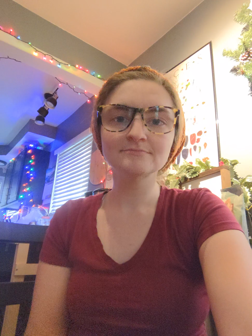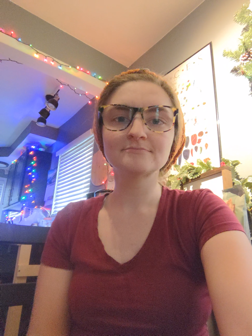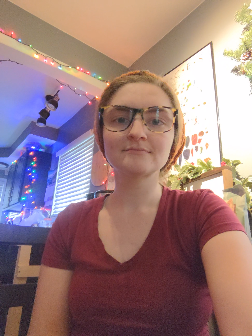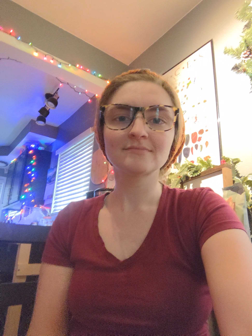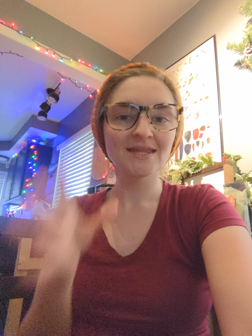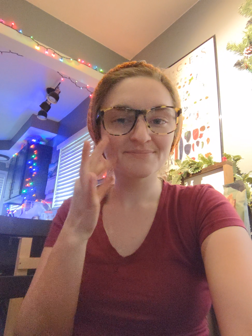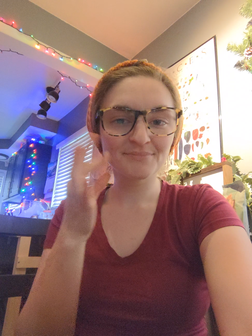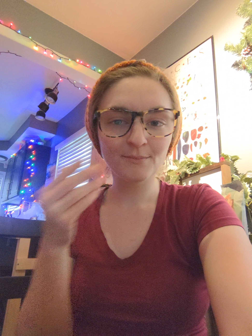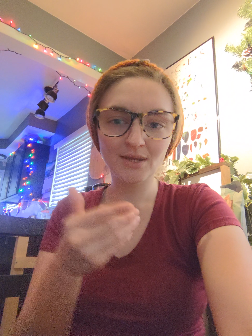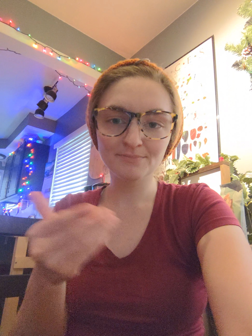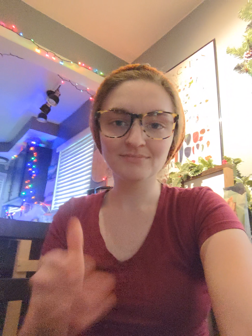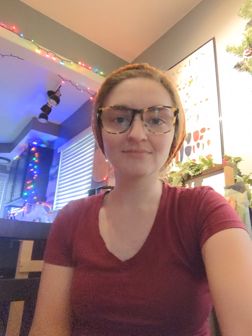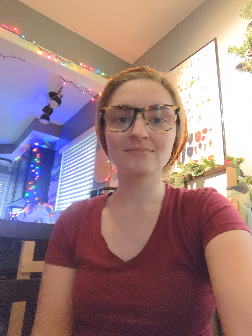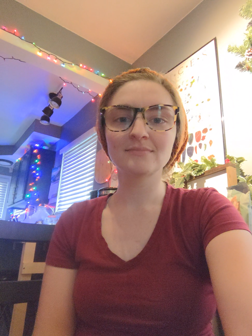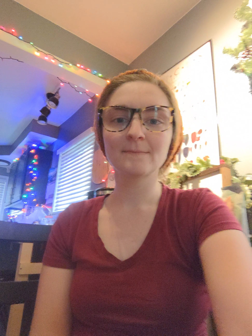kitty